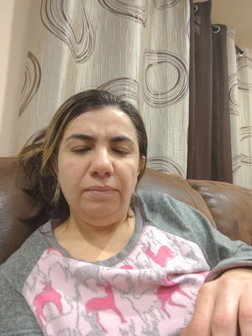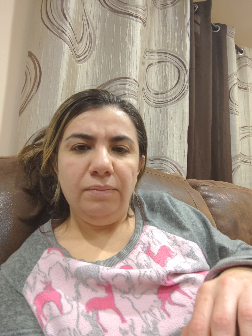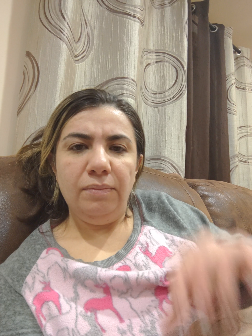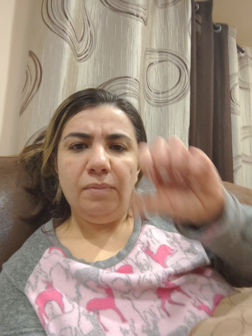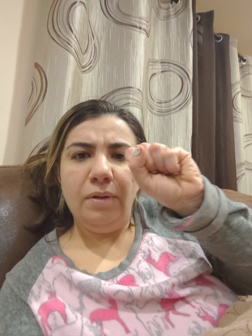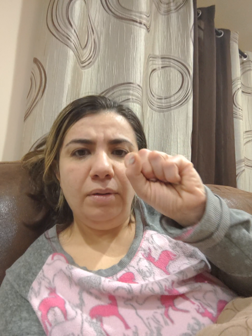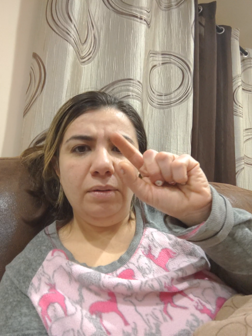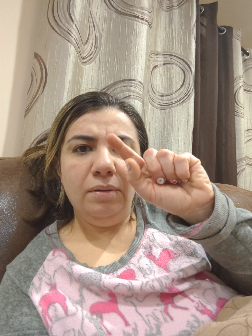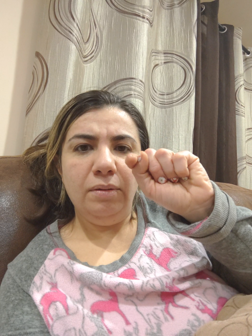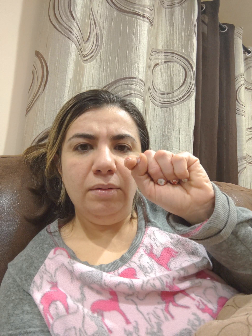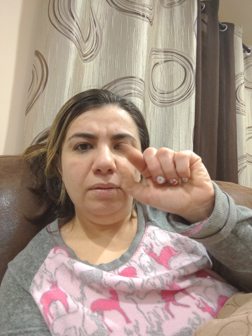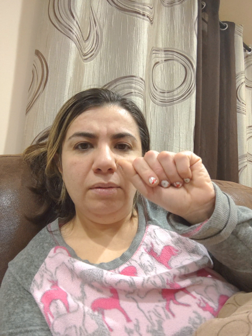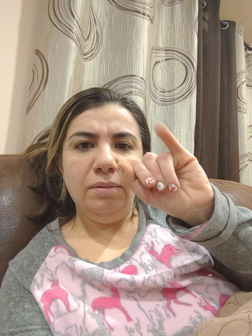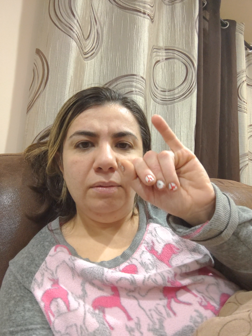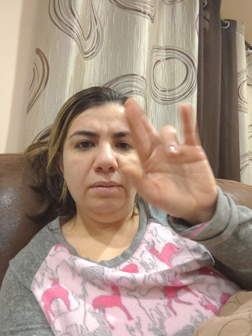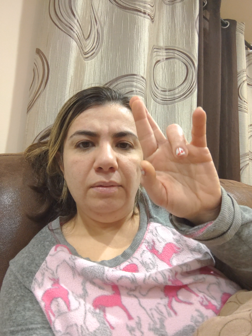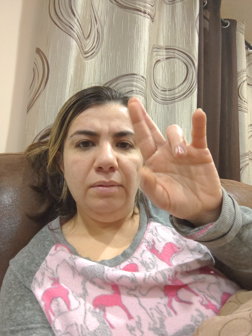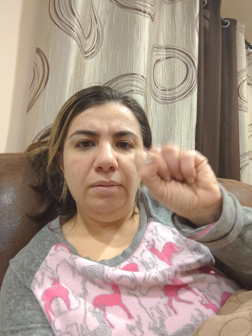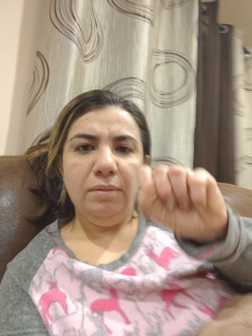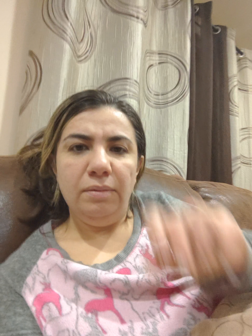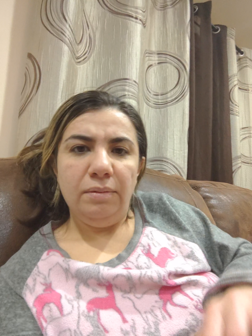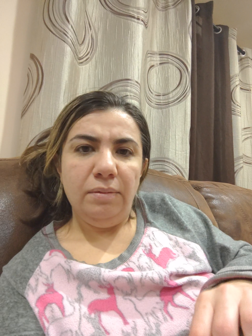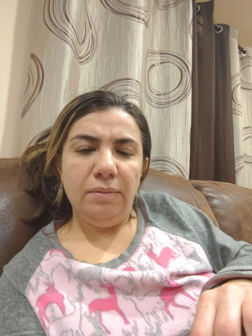stairs